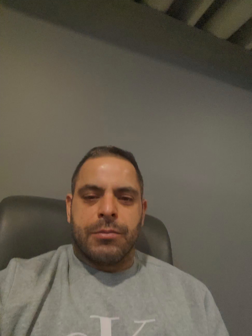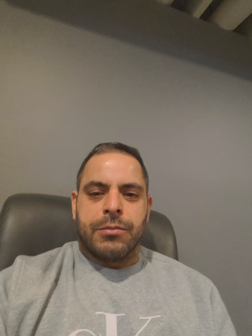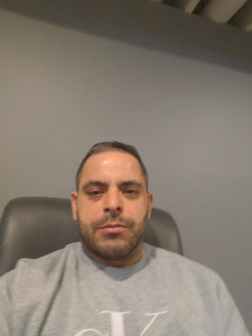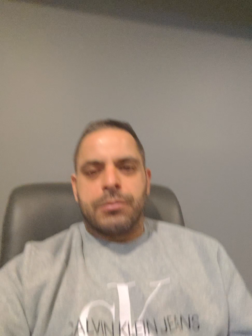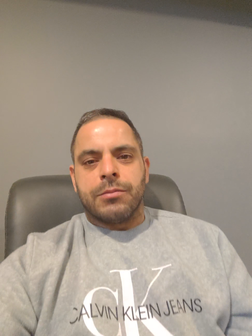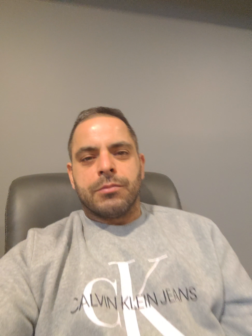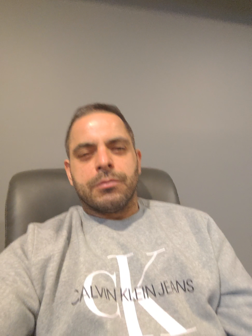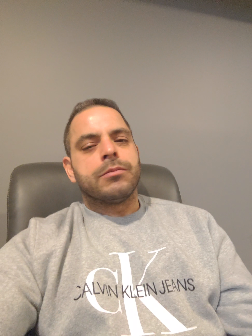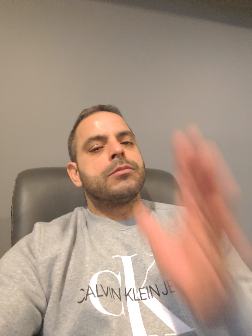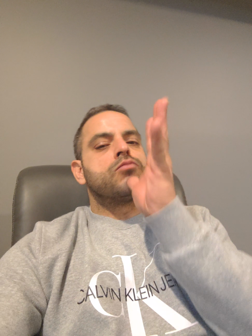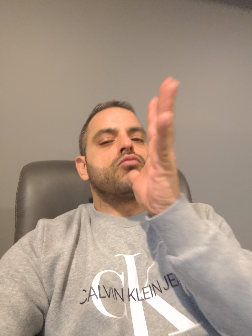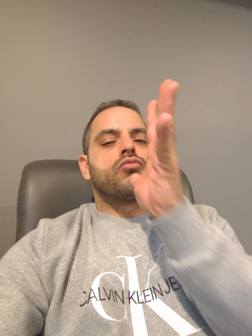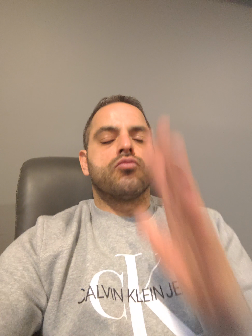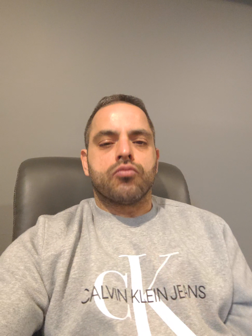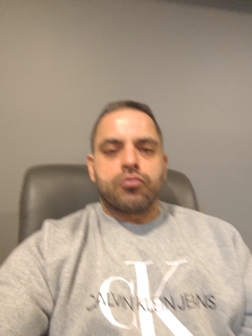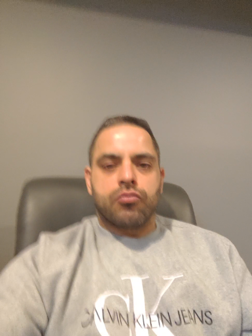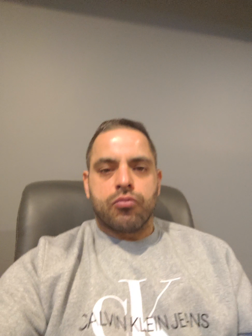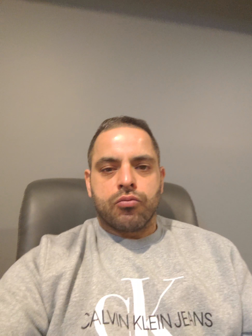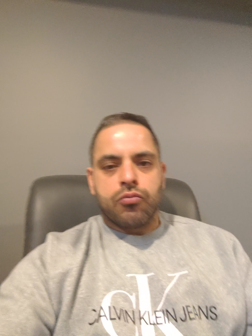mom